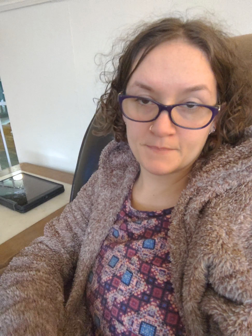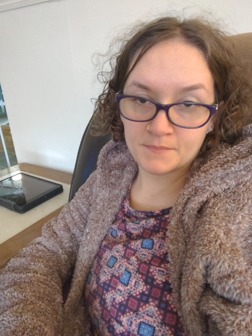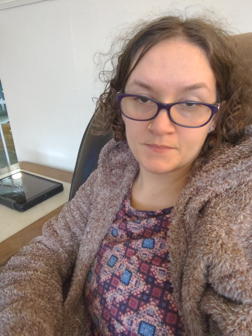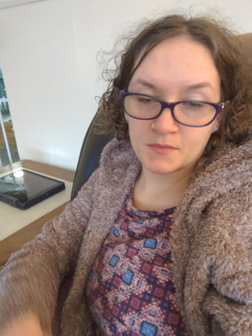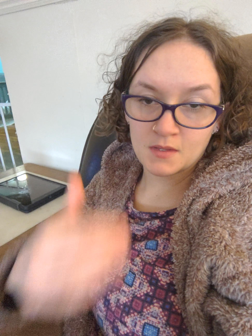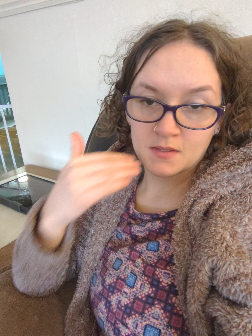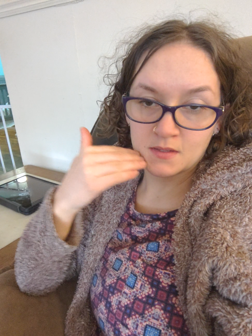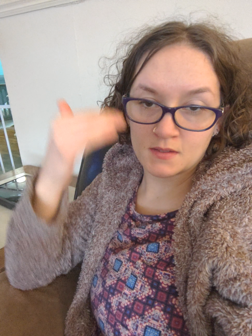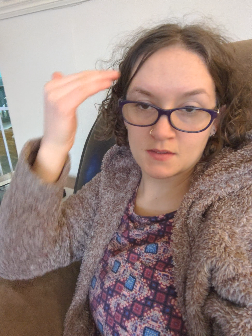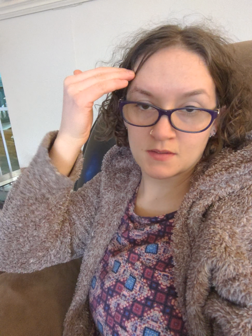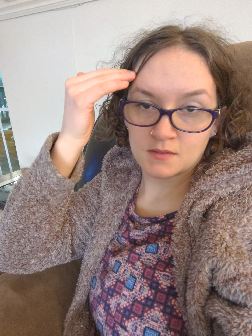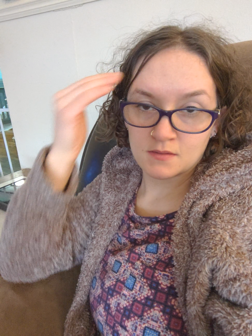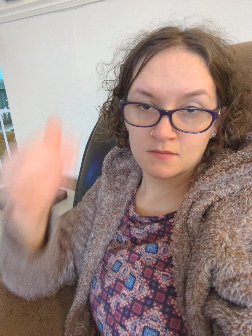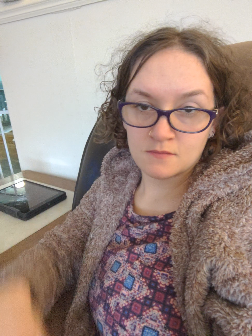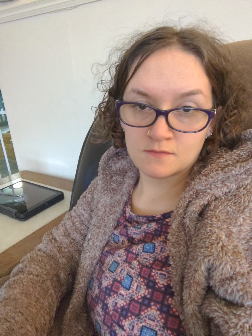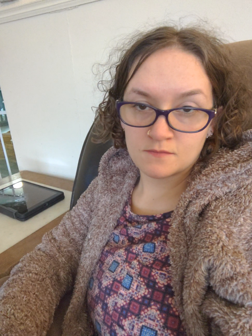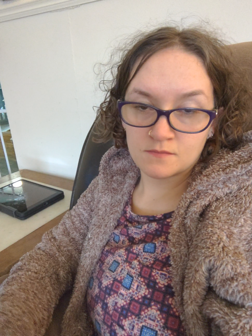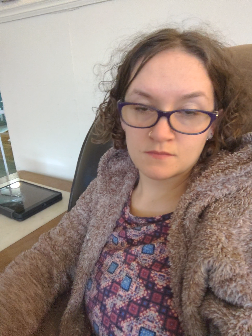head